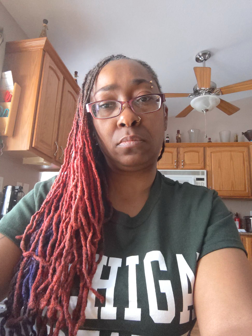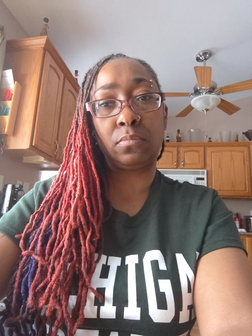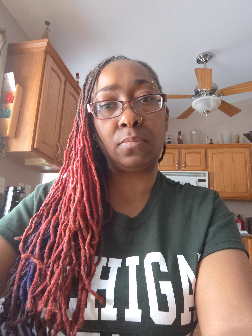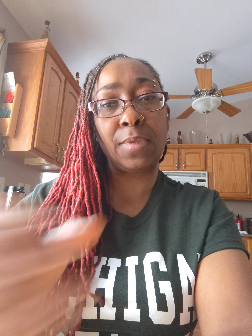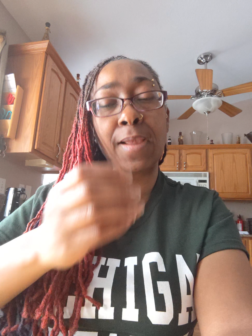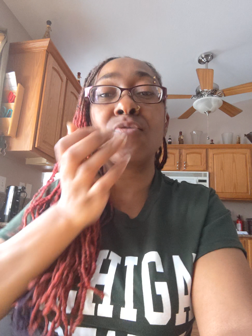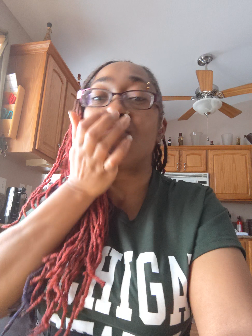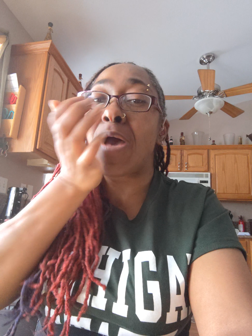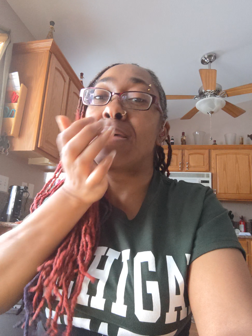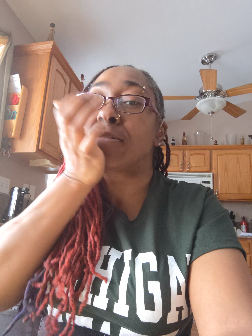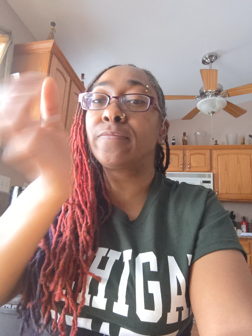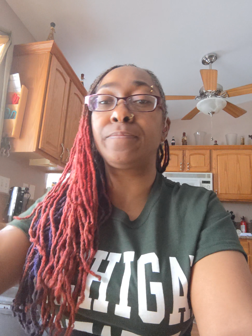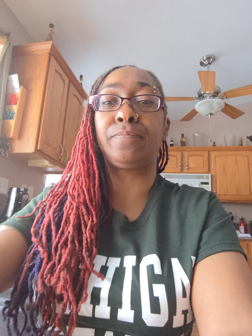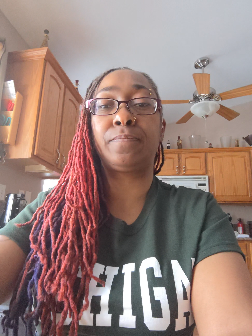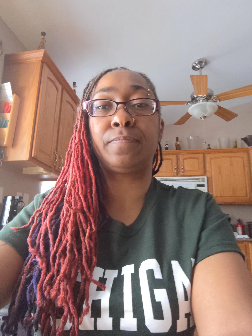grass